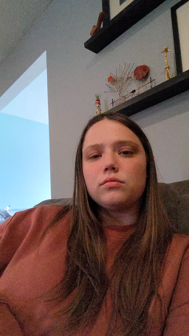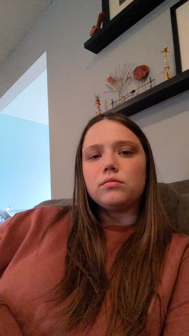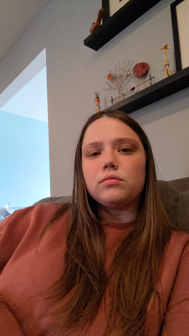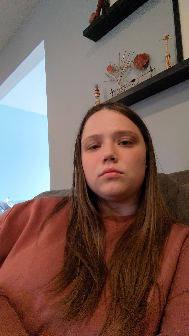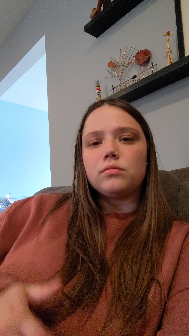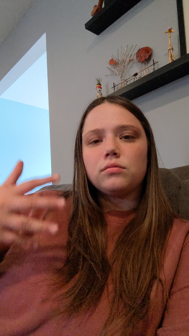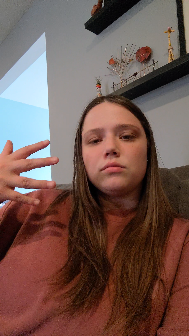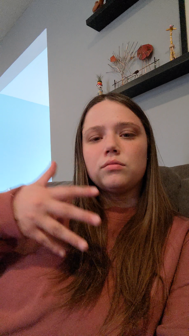scared